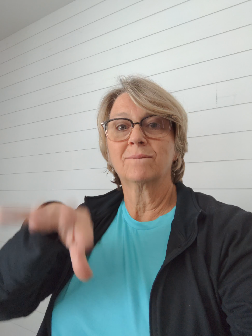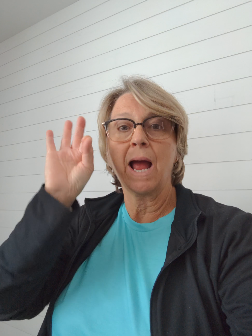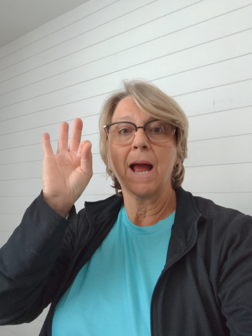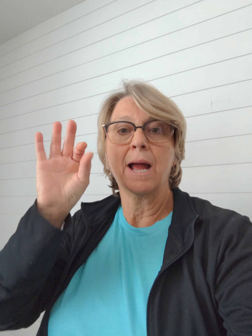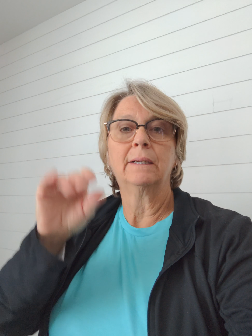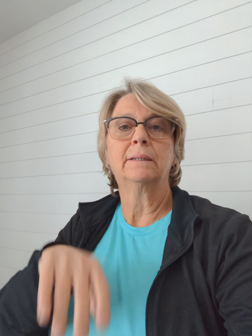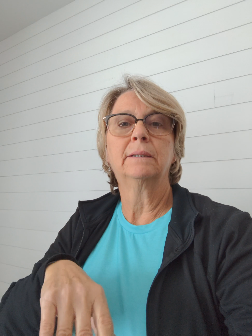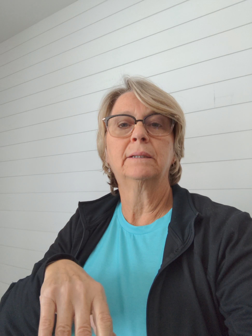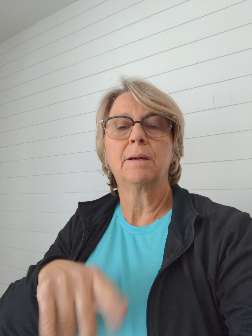find